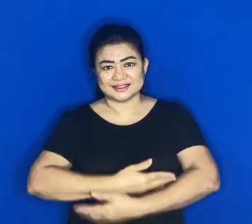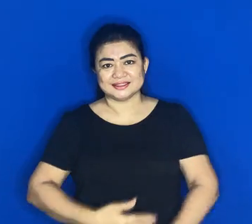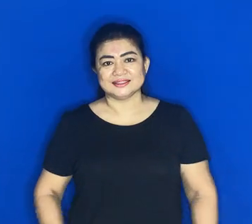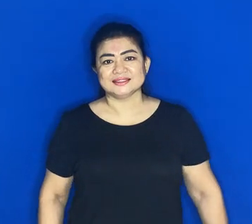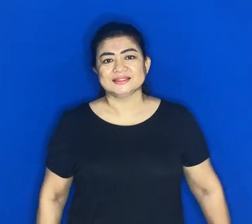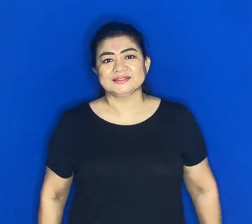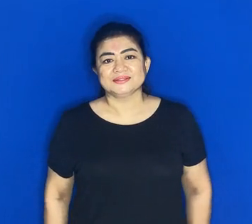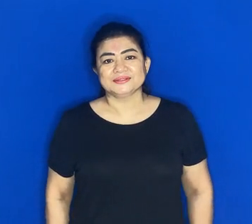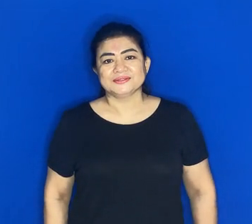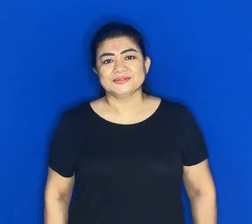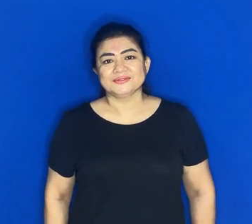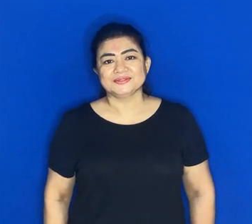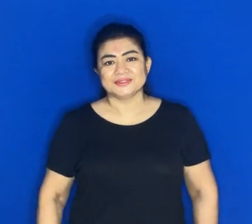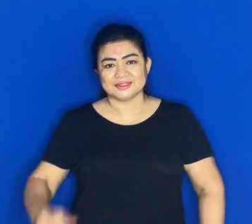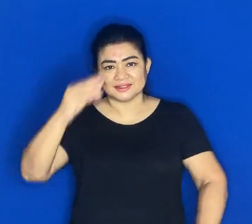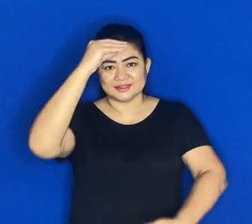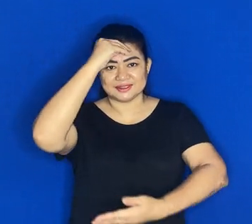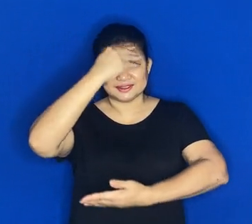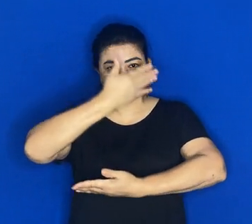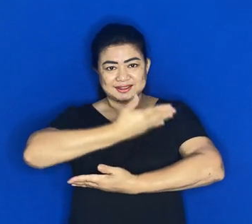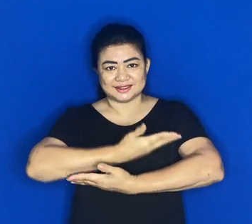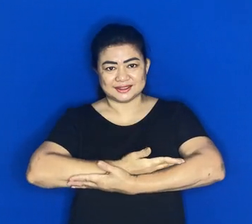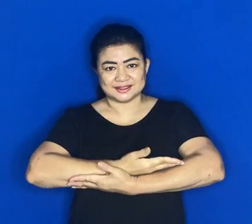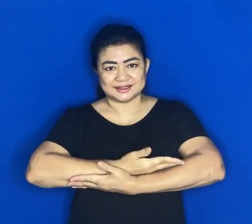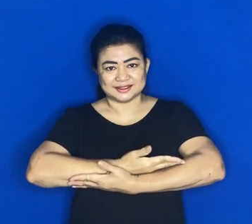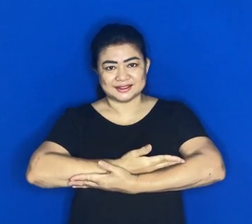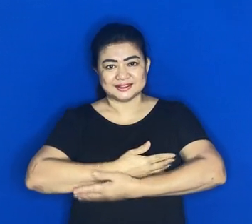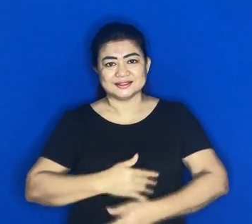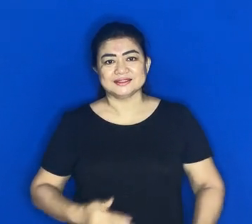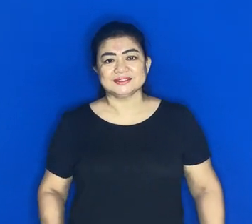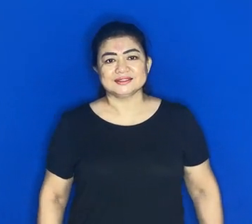son